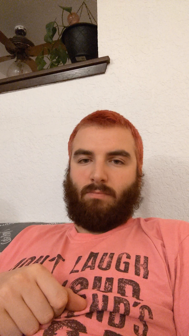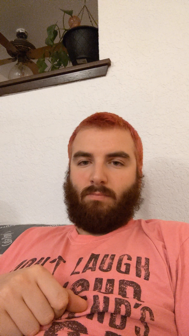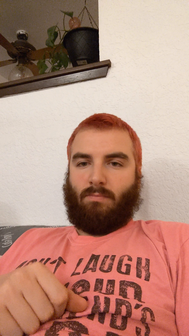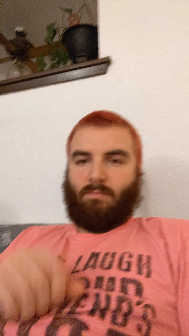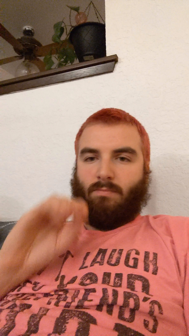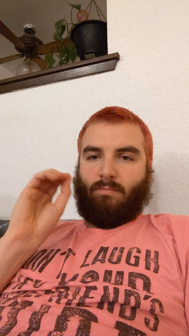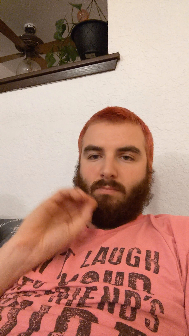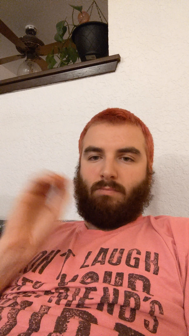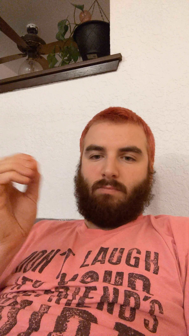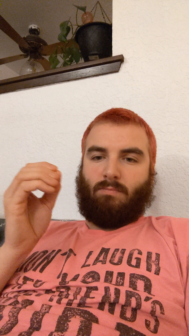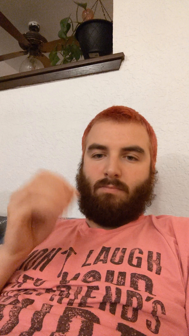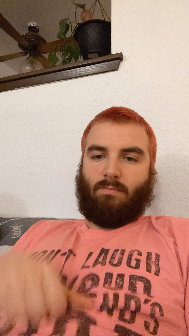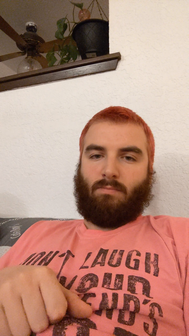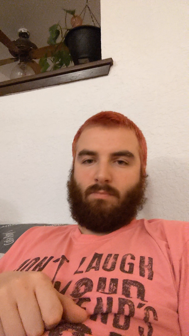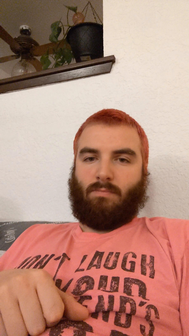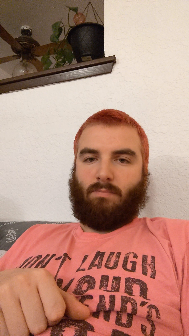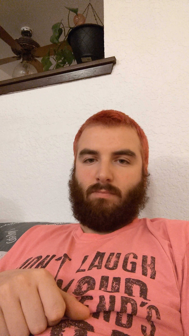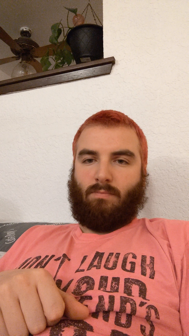none